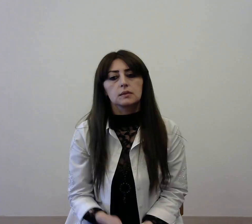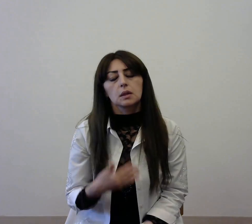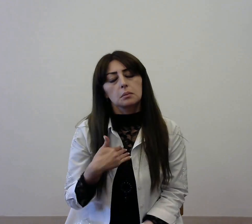mən